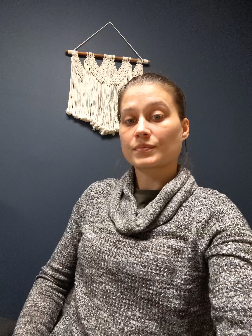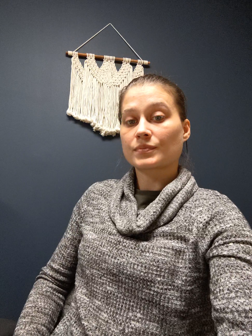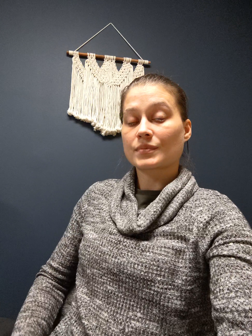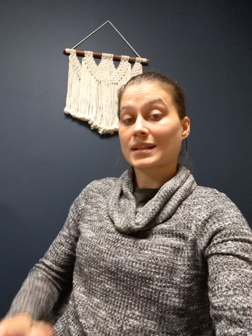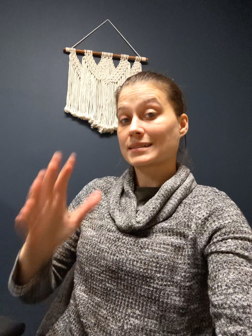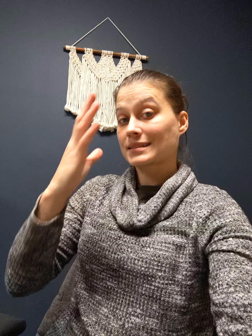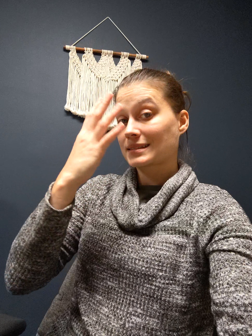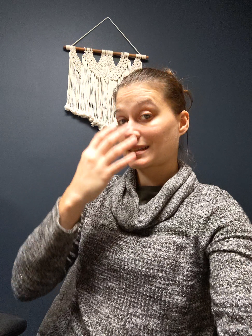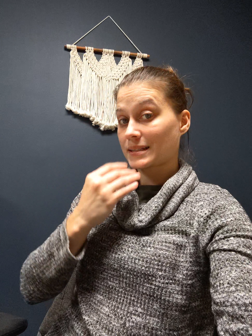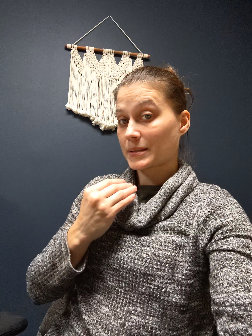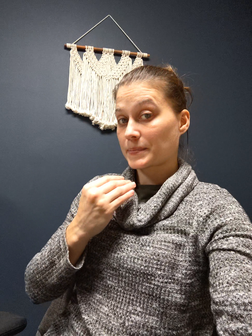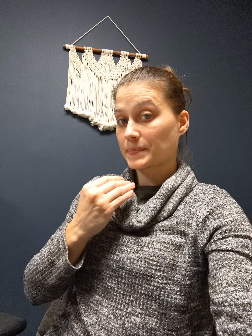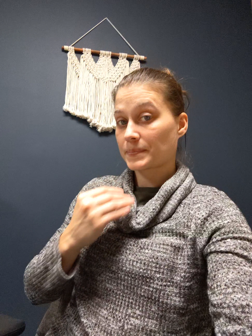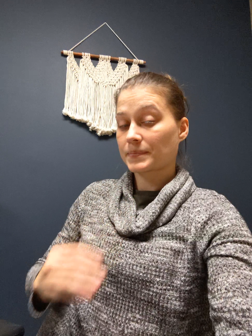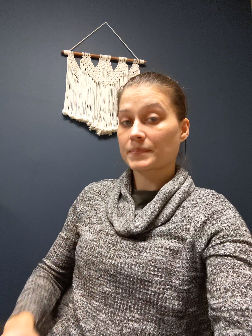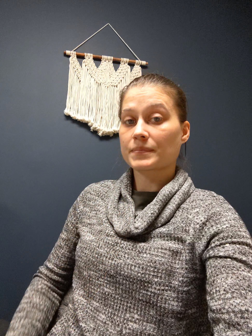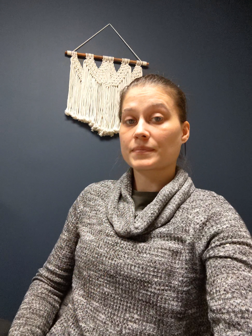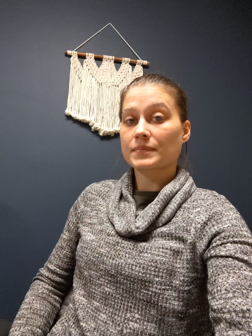sleep